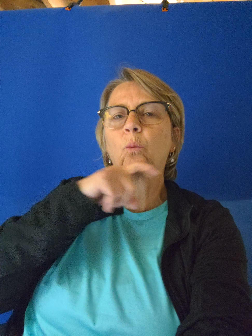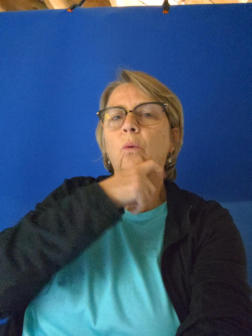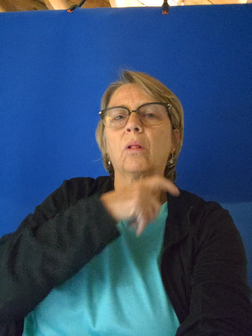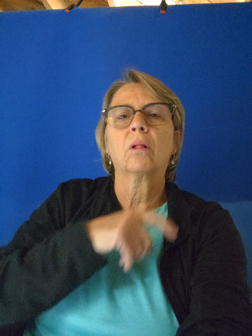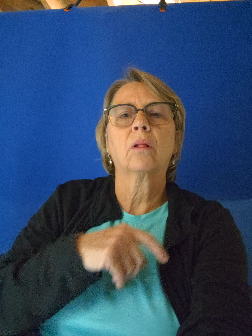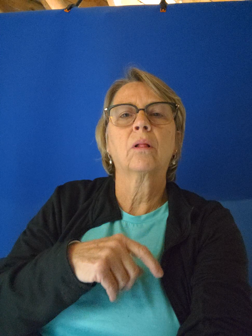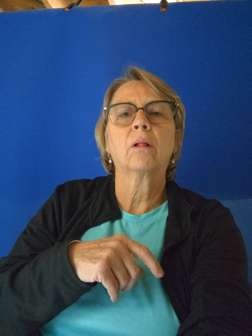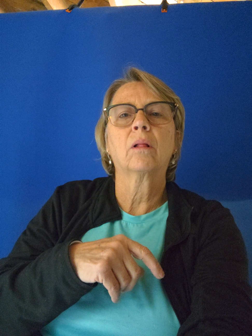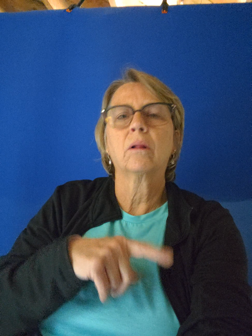cereal